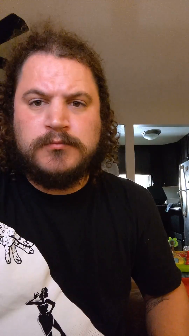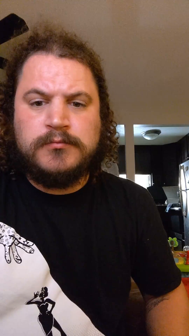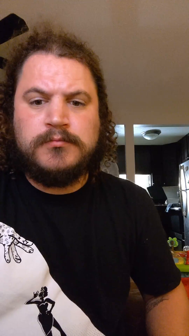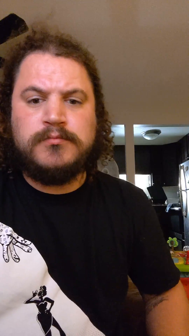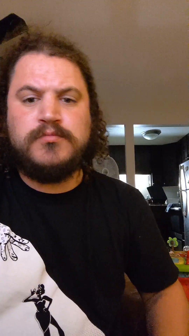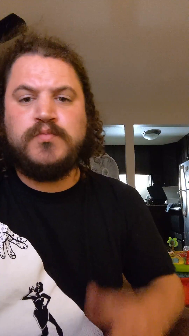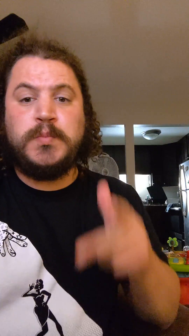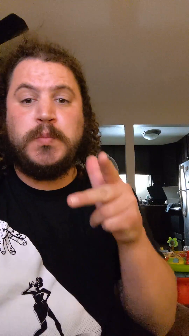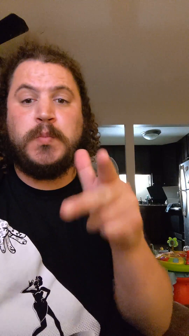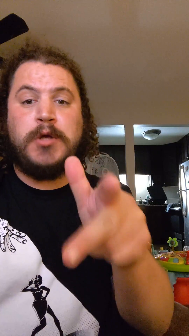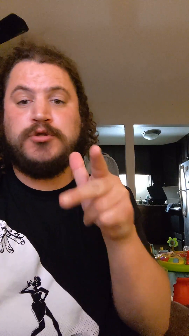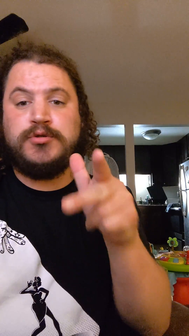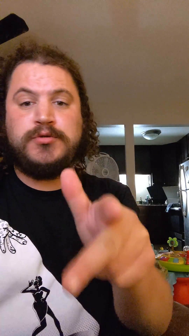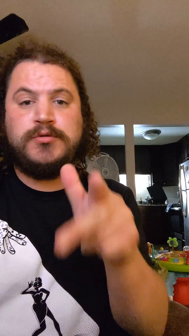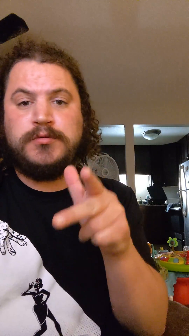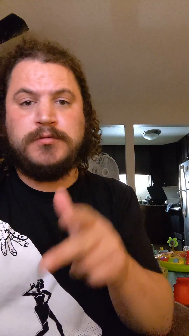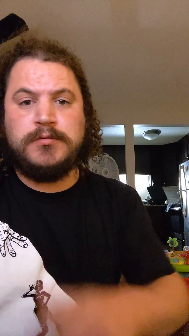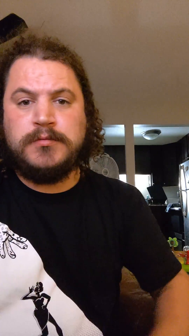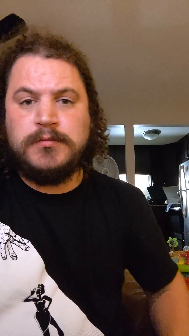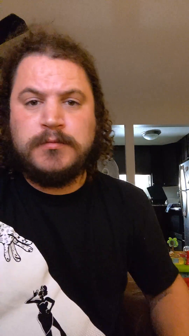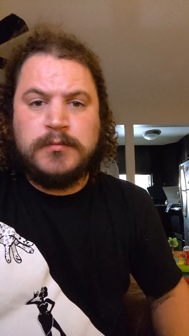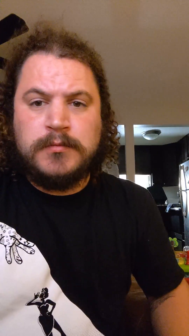garage